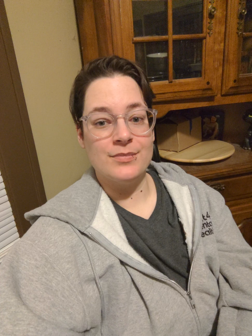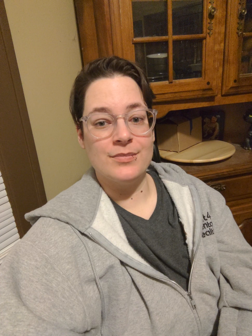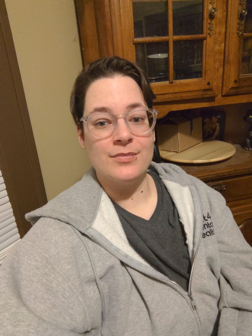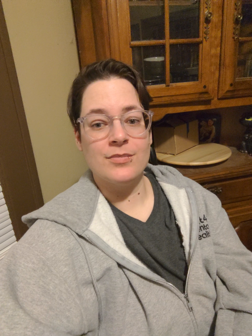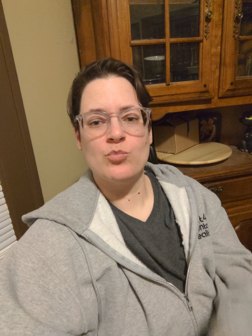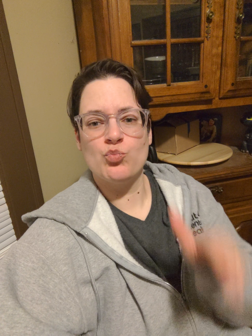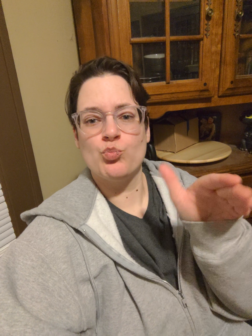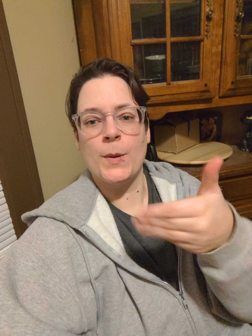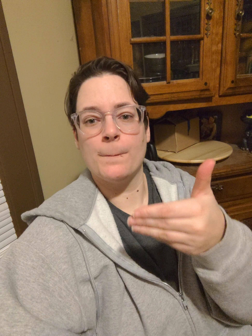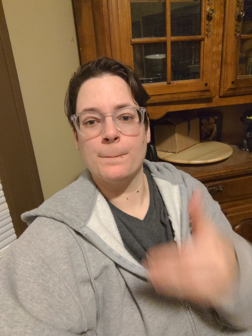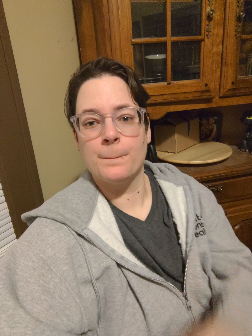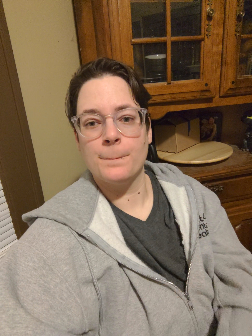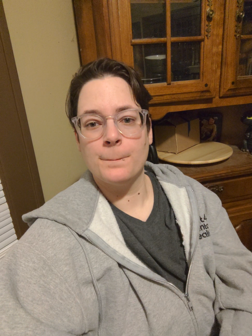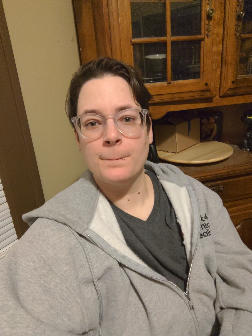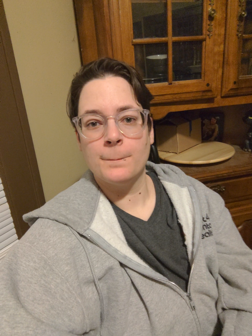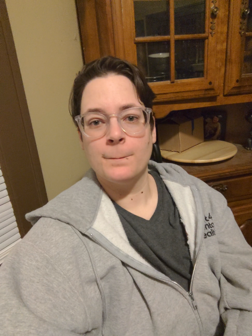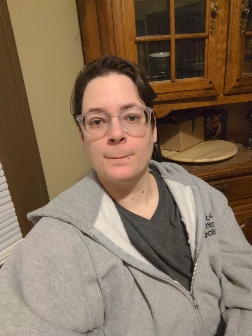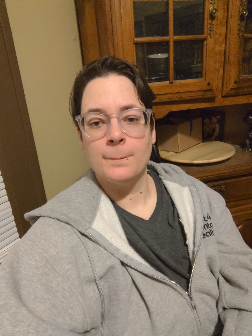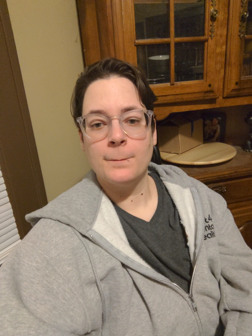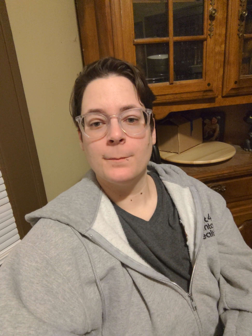room